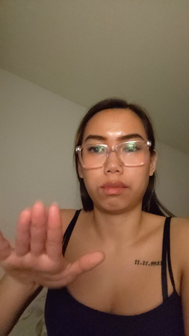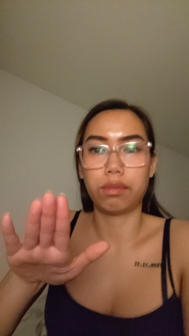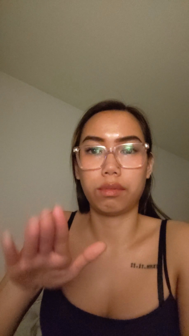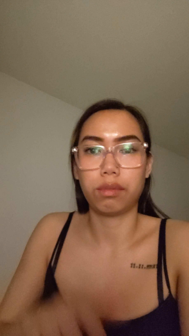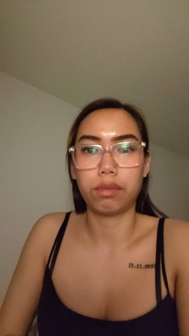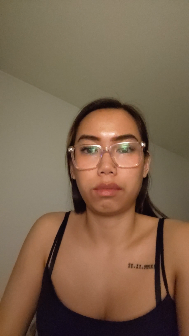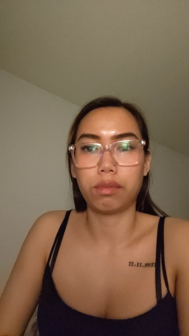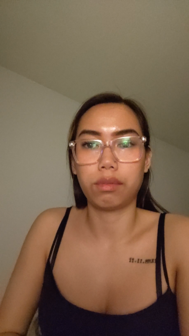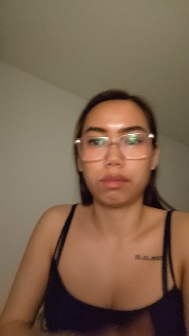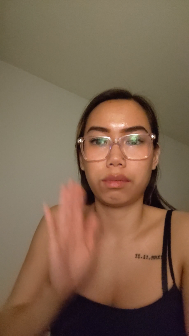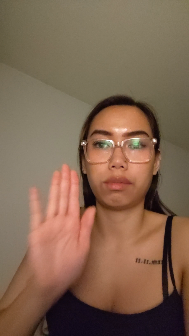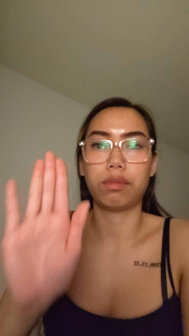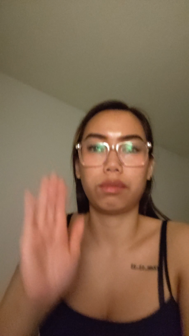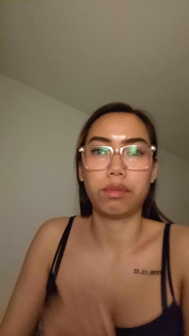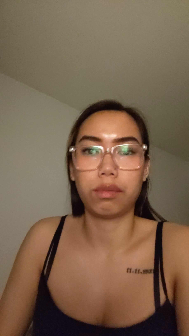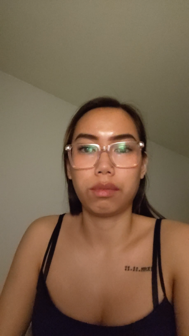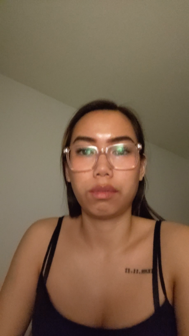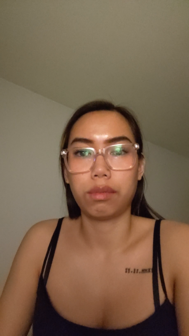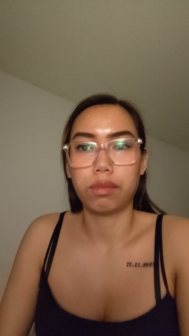push